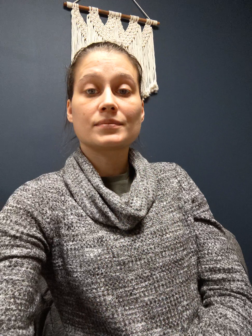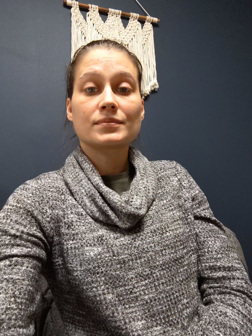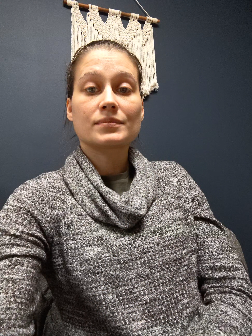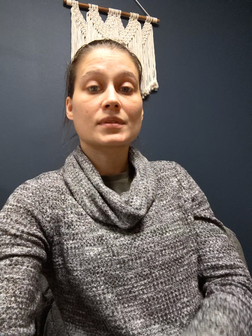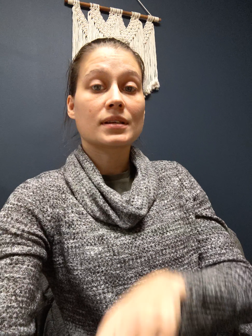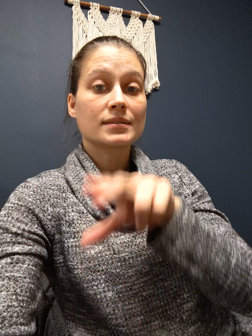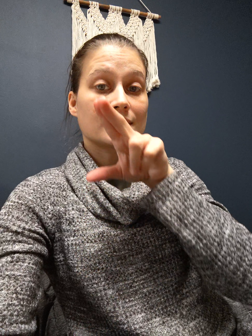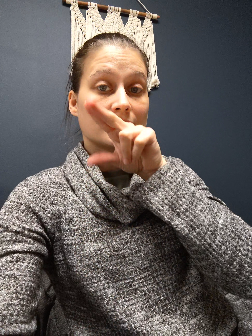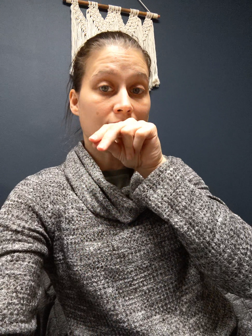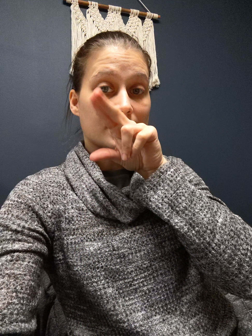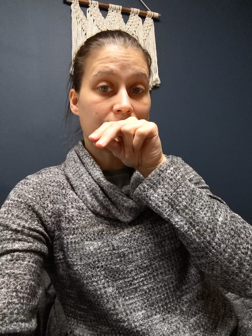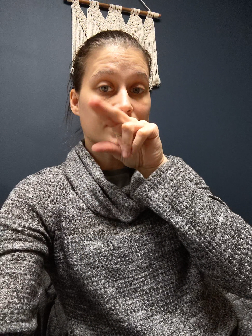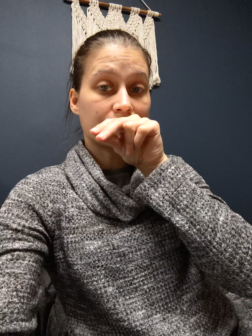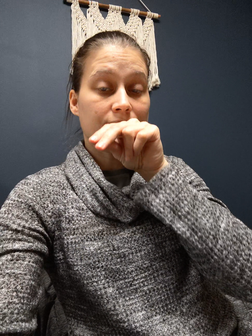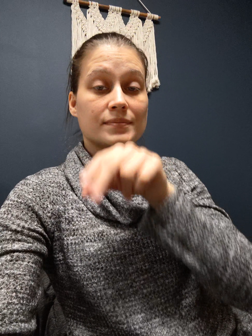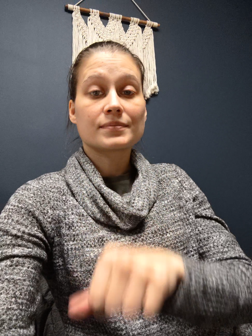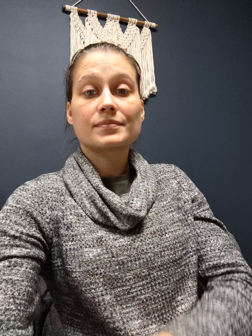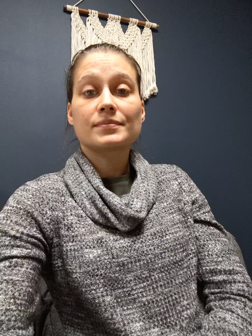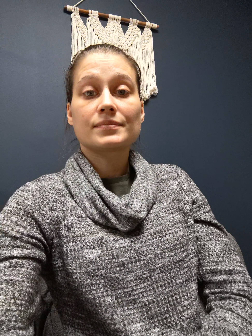duck